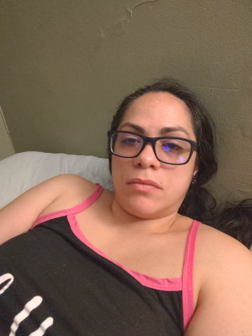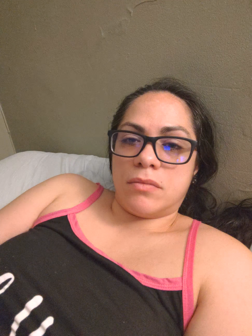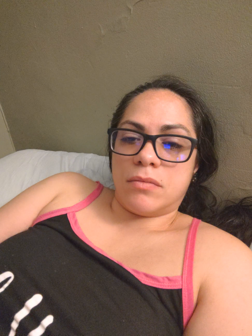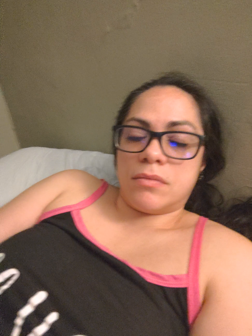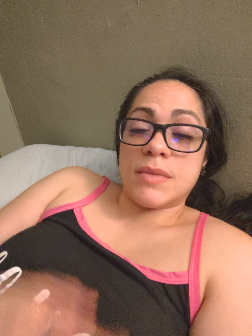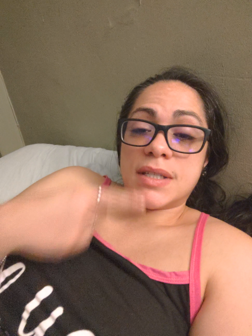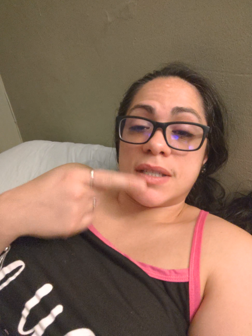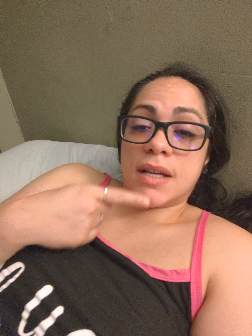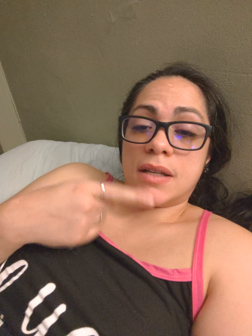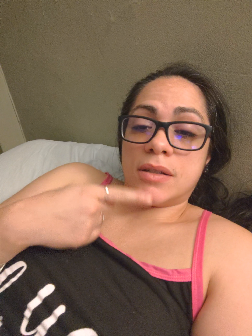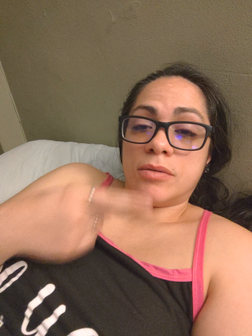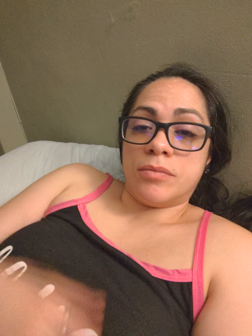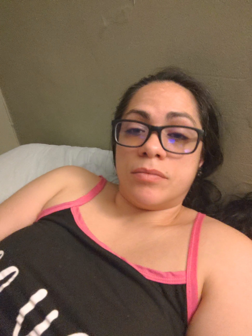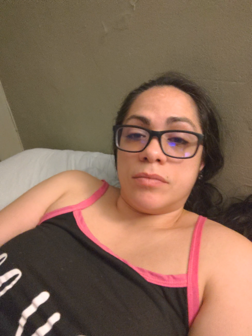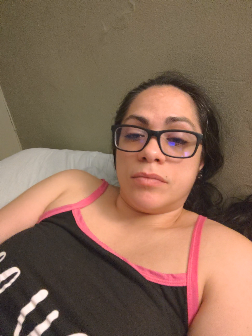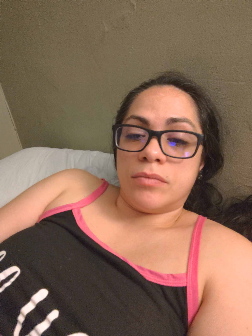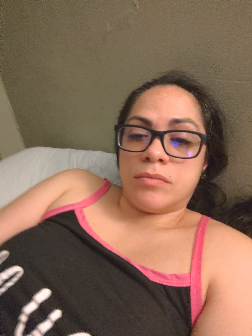say